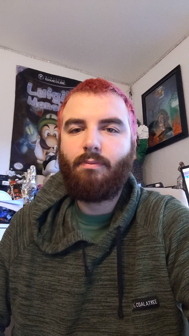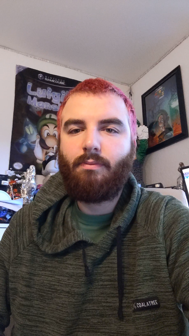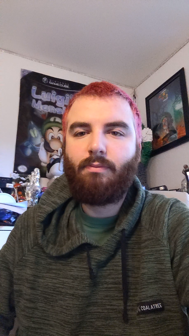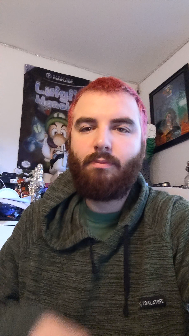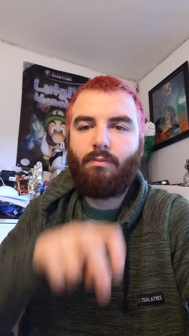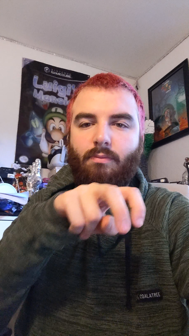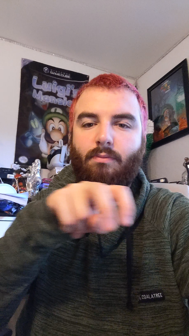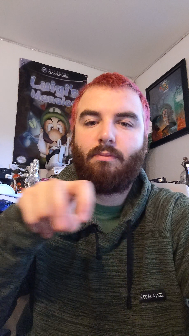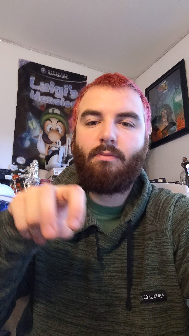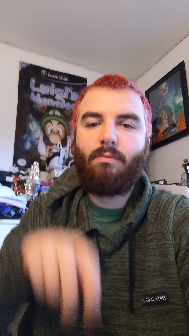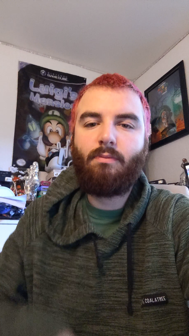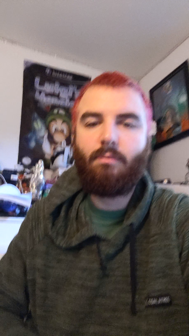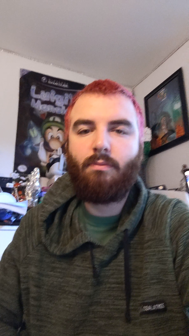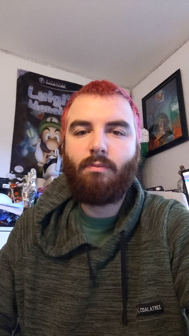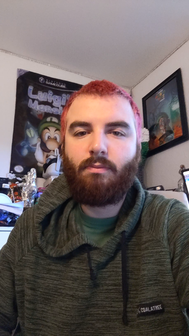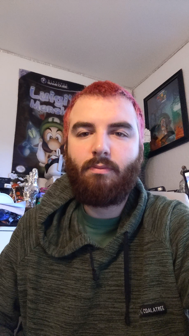porch